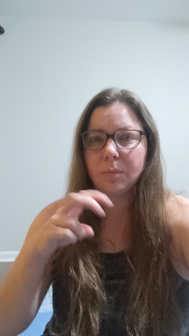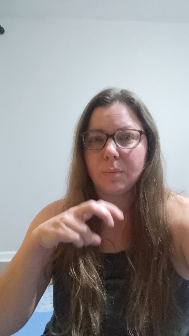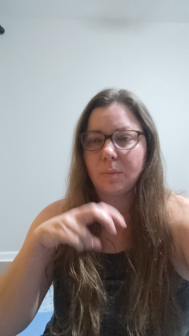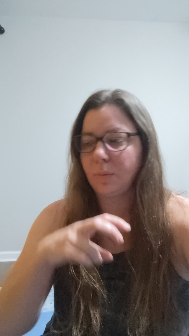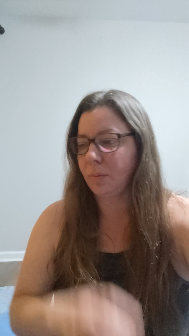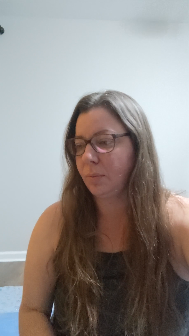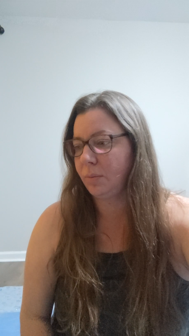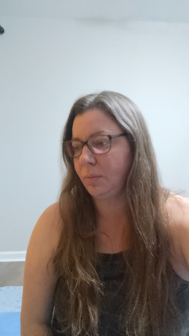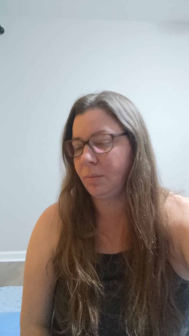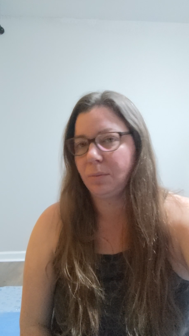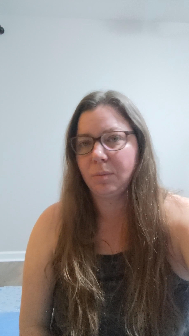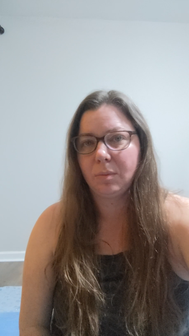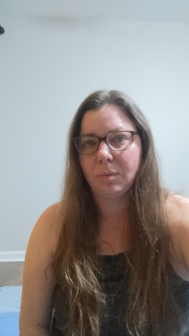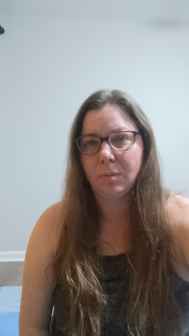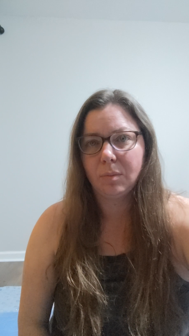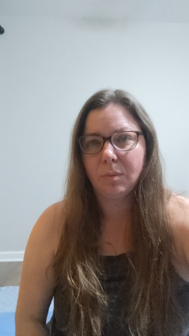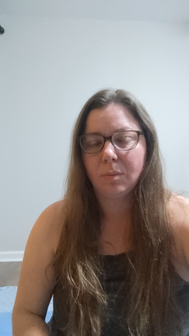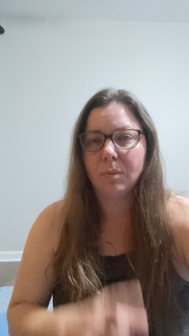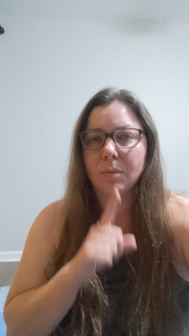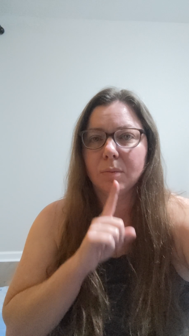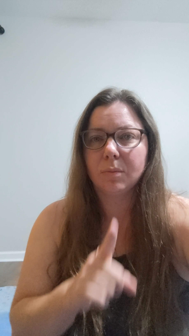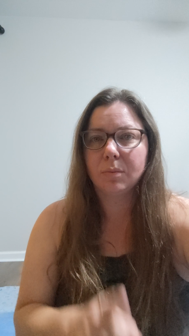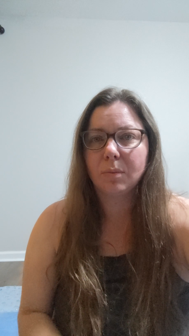is